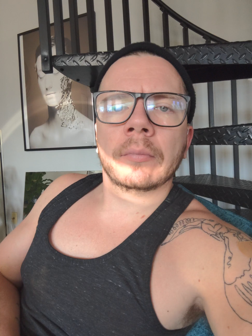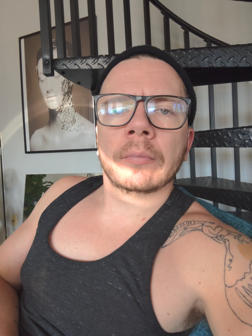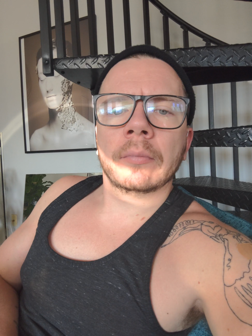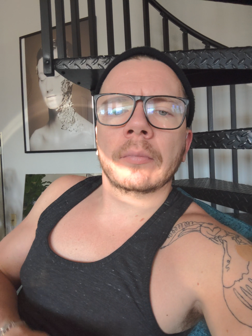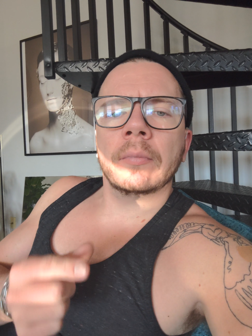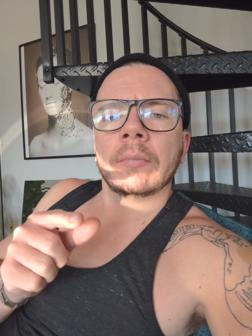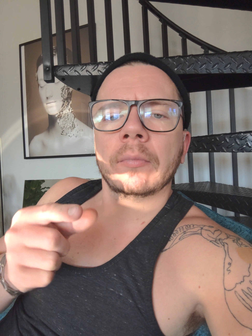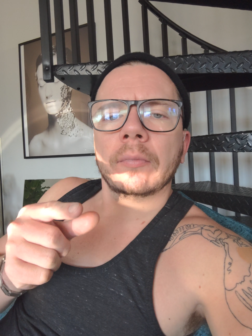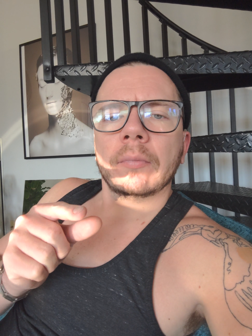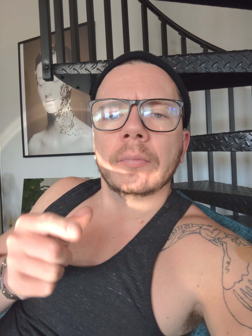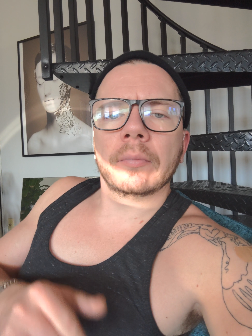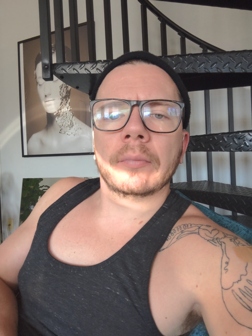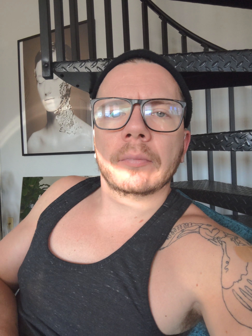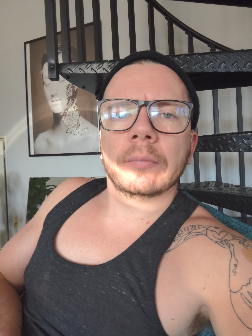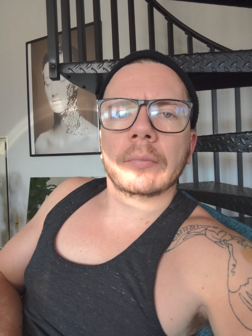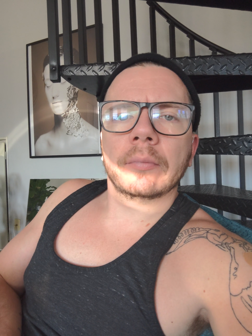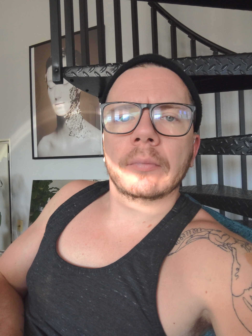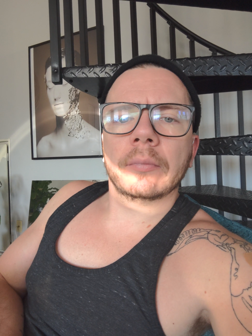green